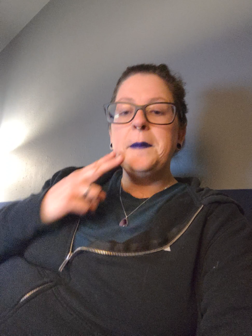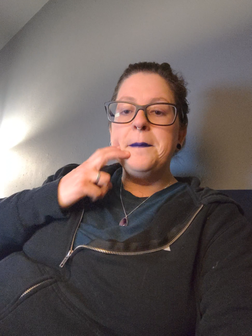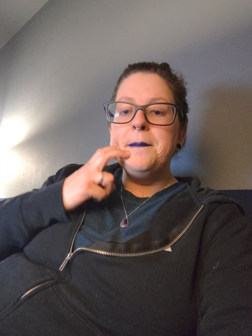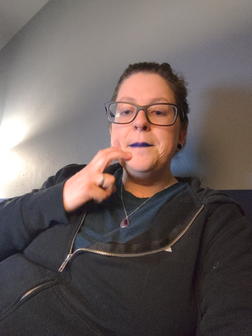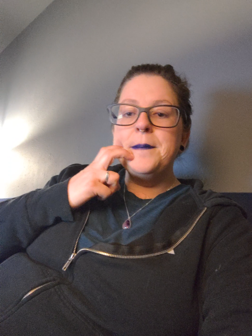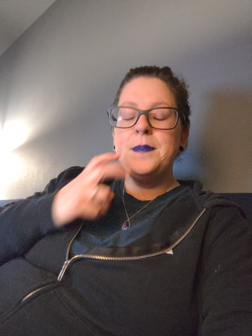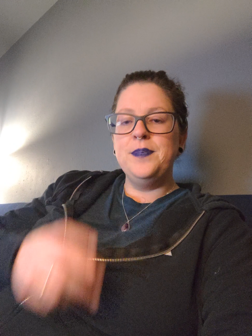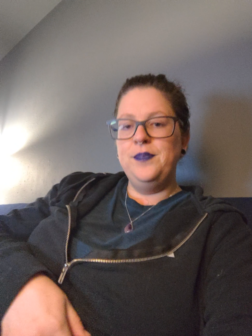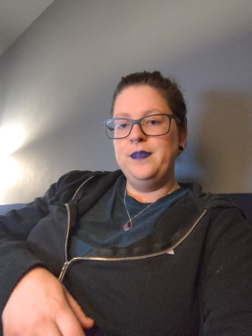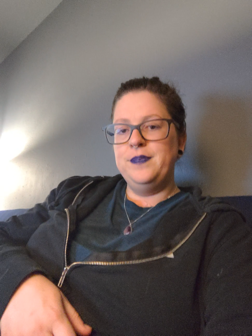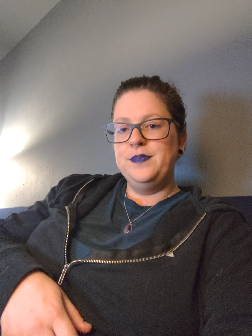gum